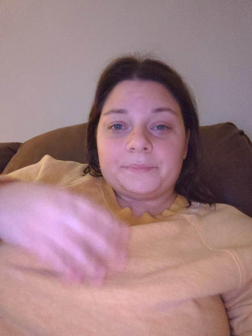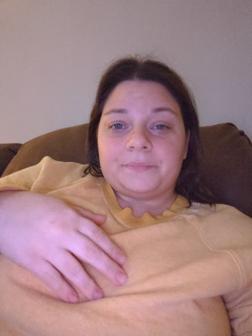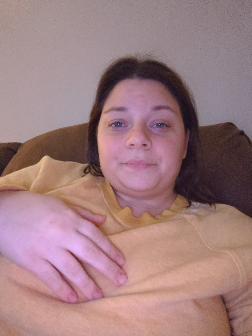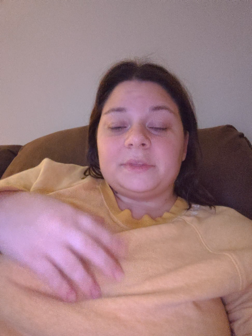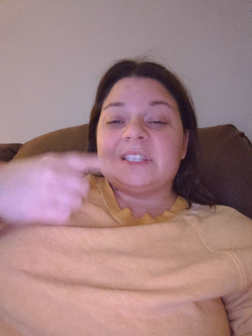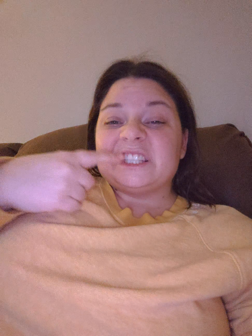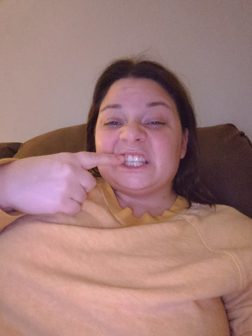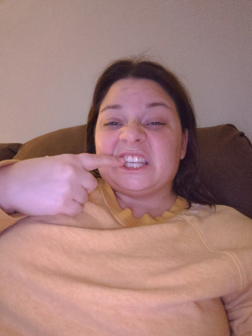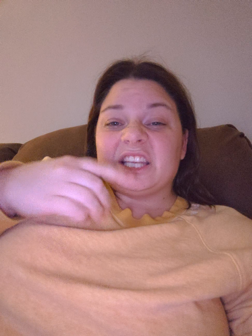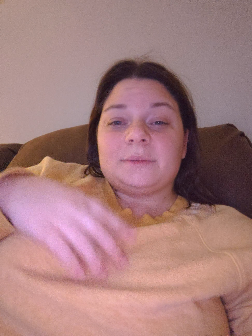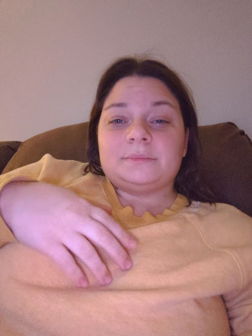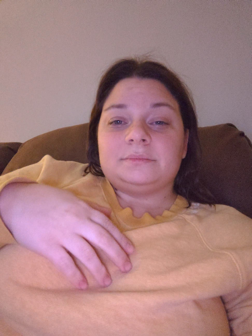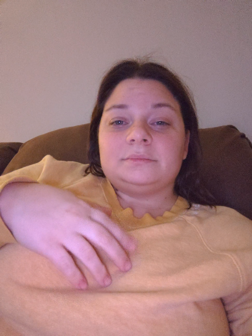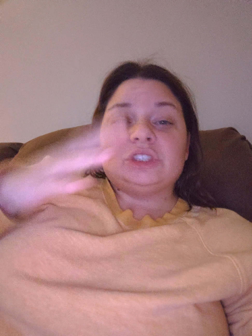tooth